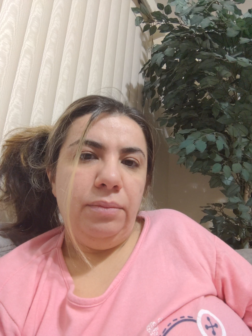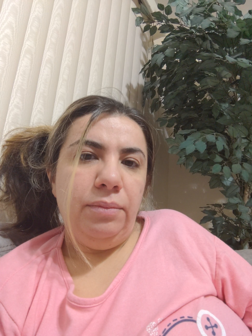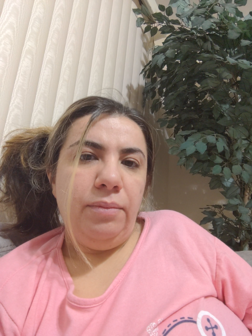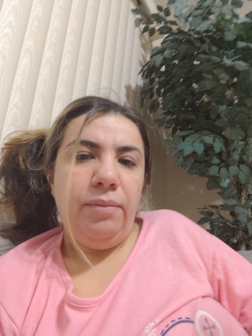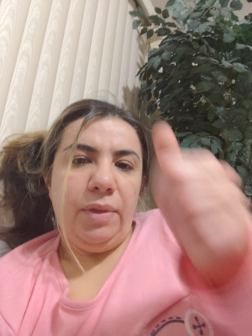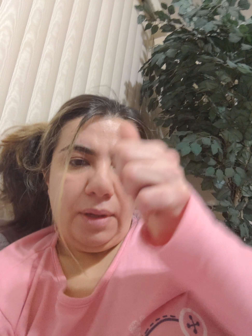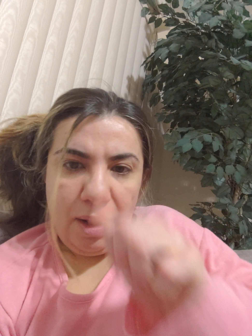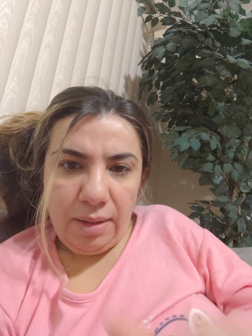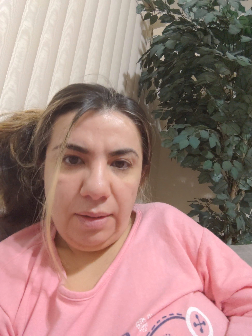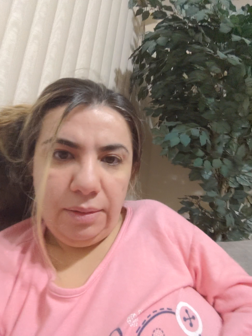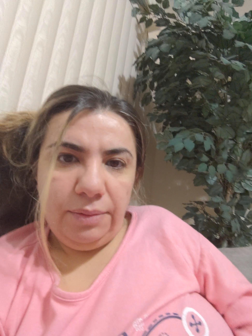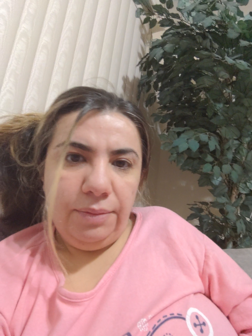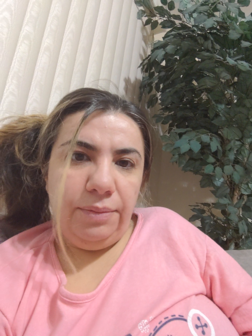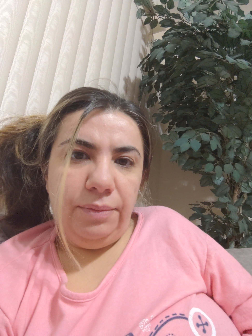hide